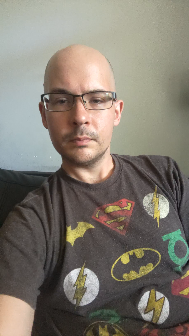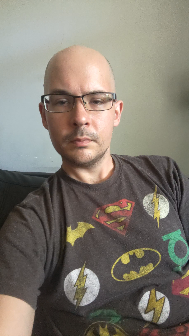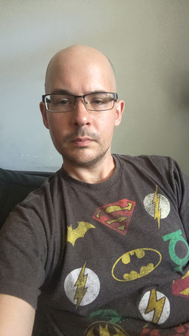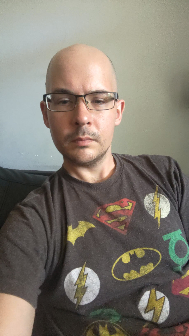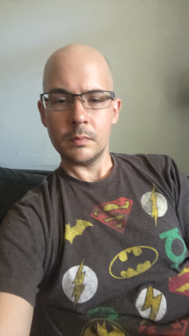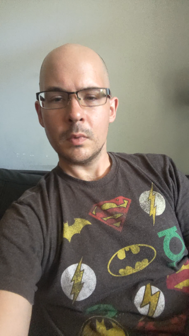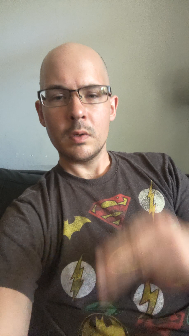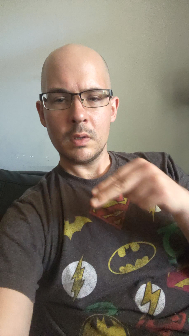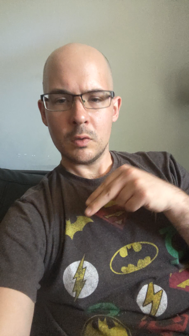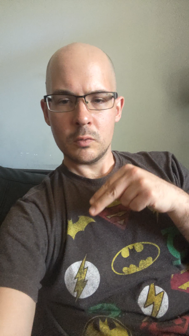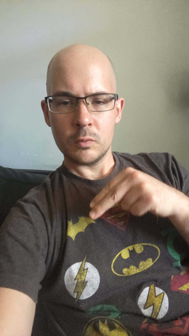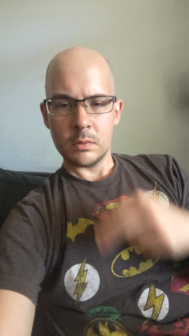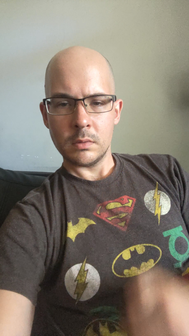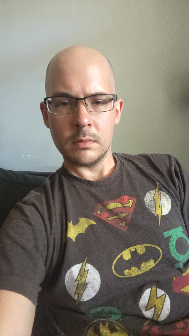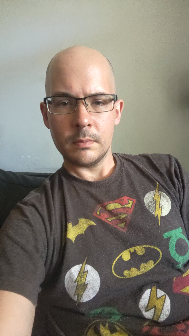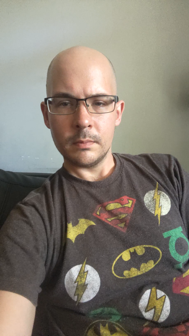nurse